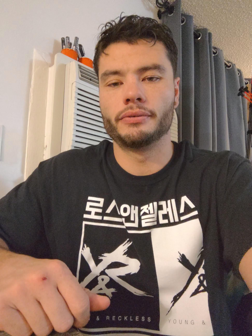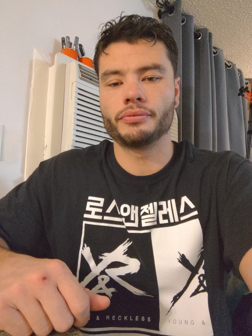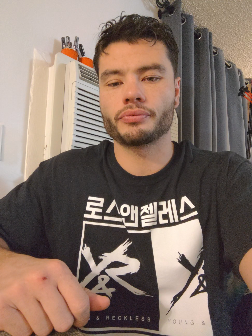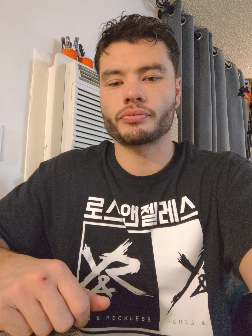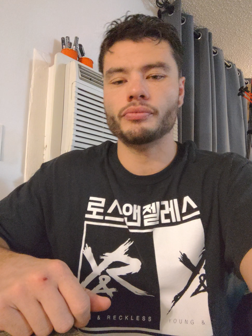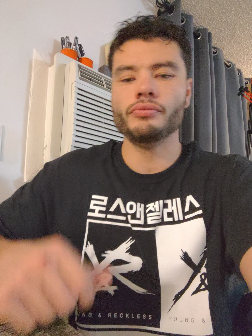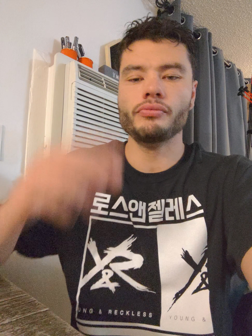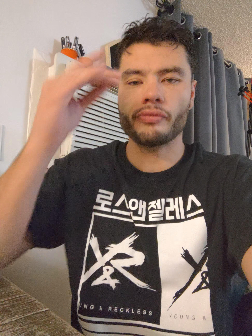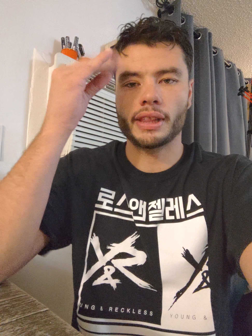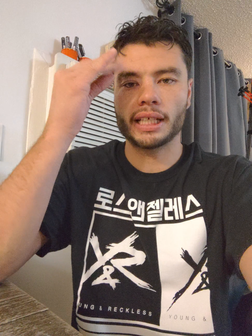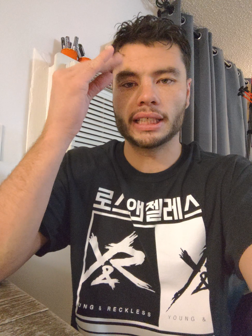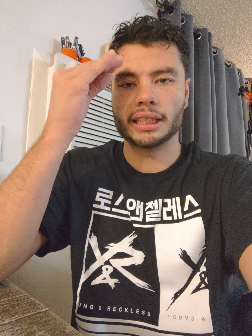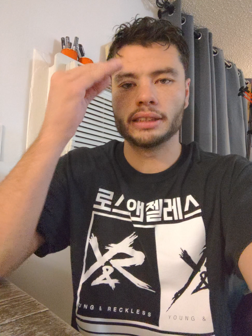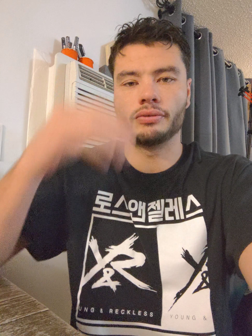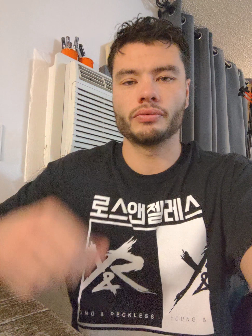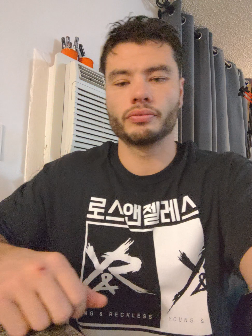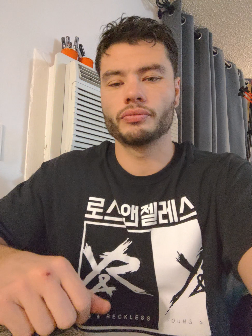think